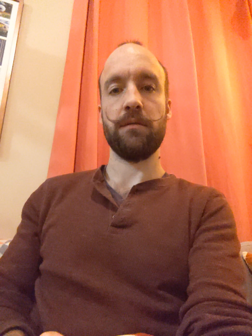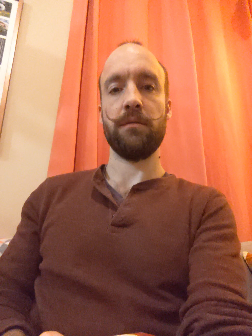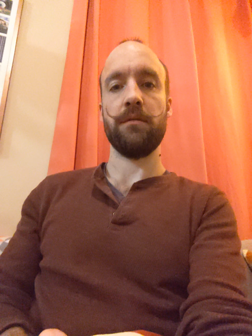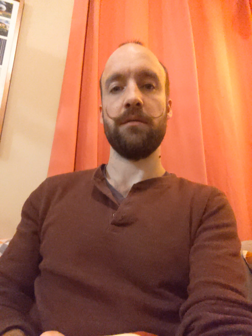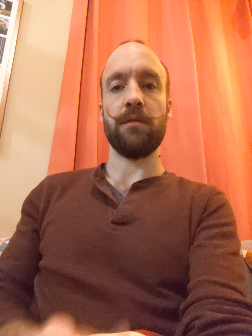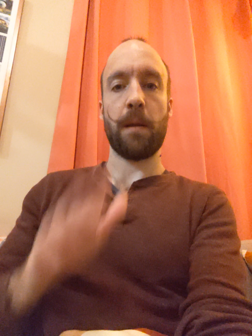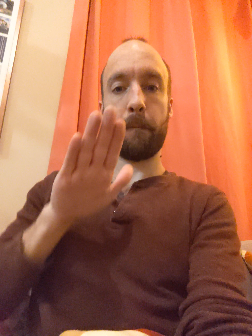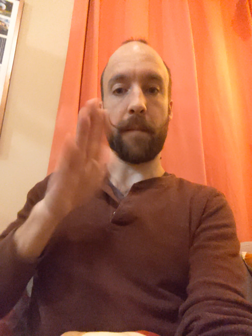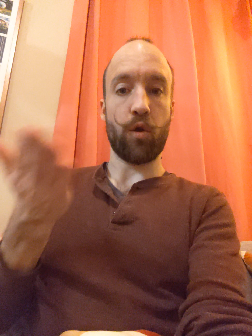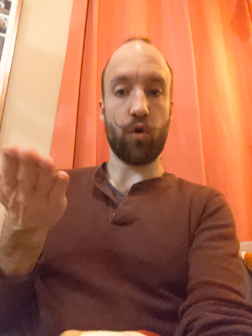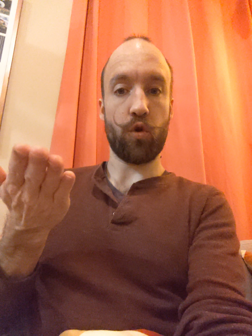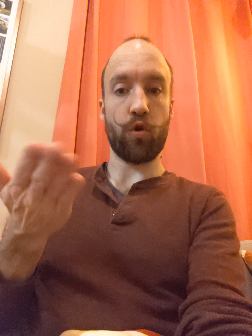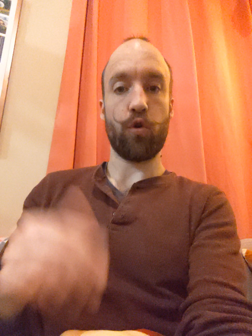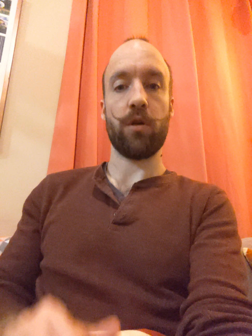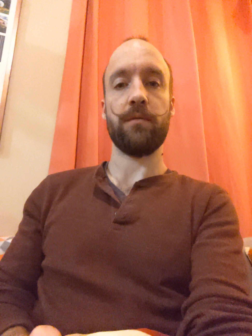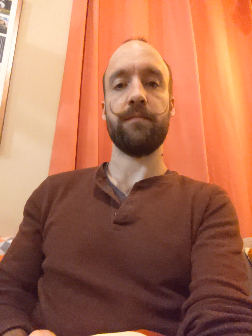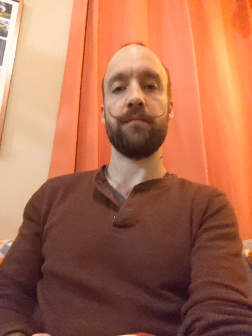book